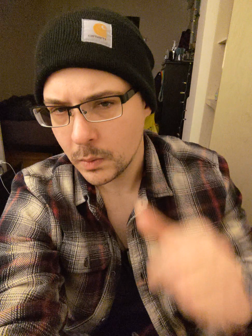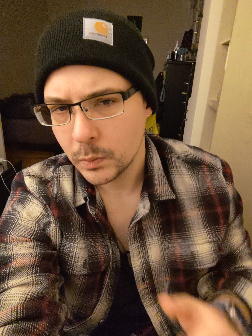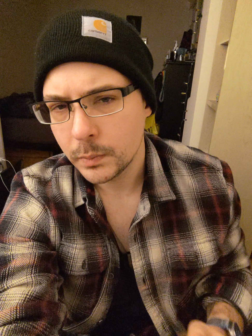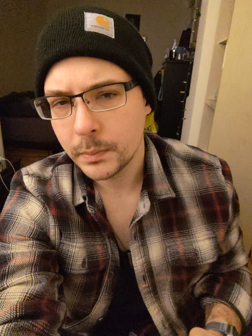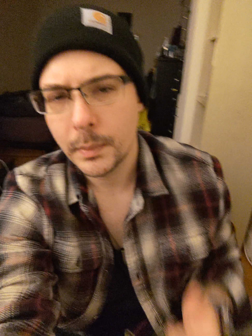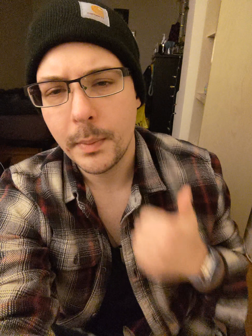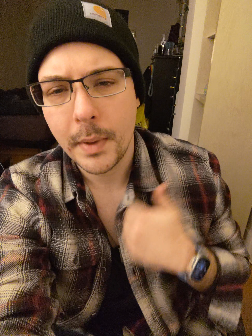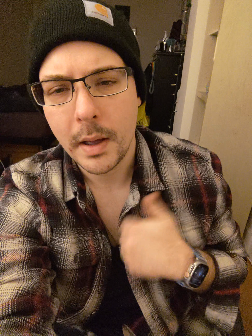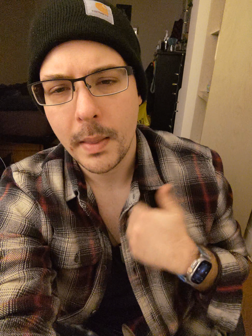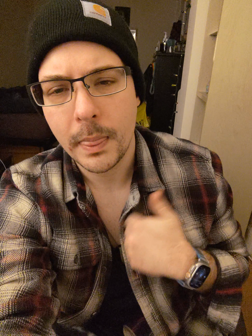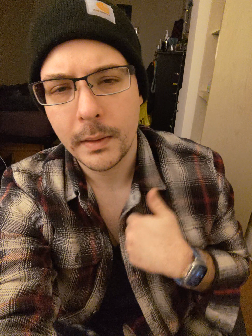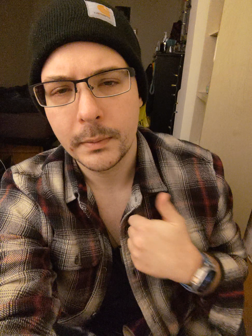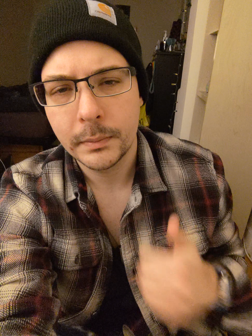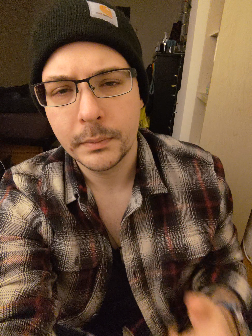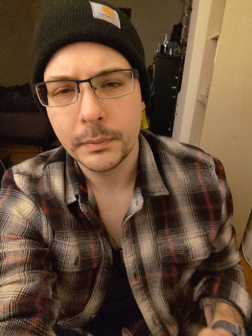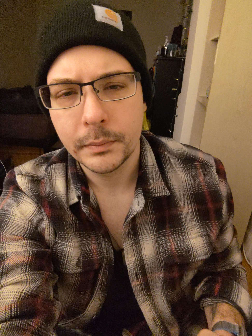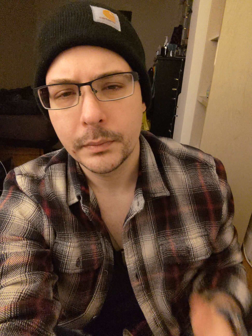bath